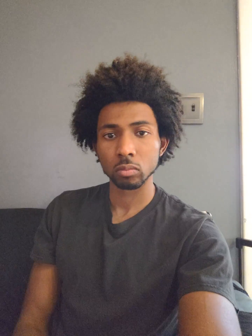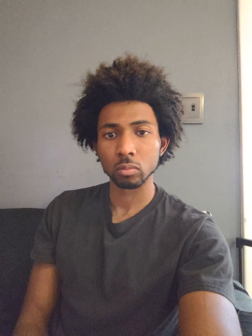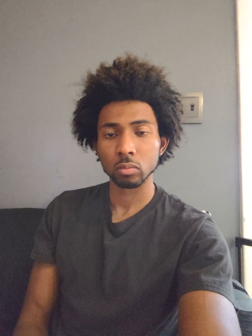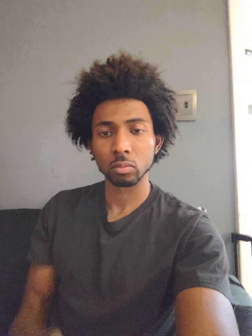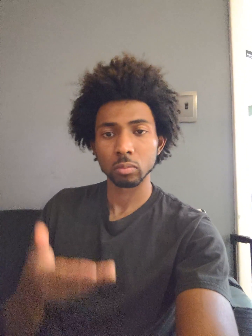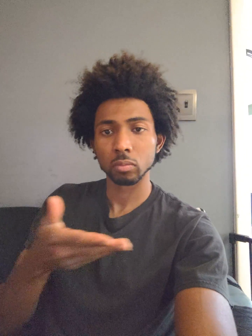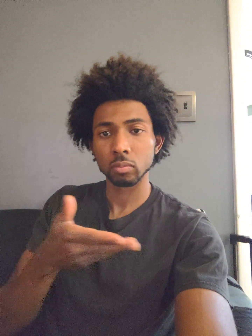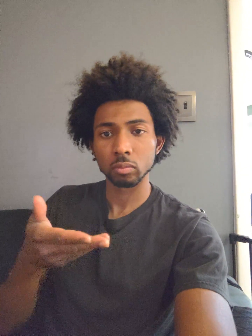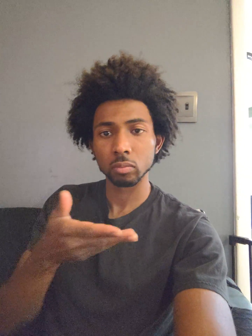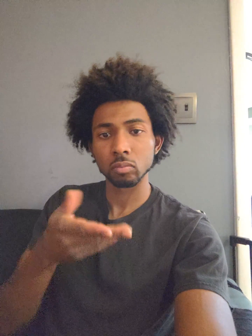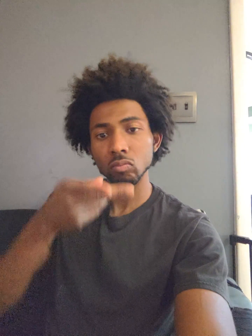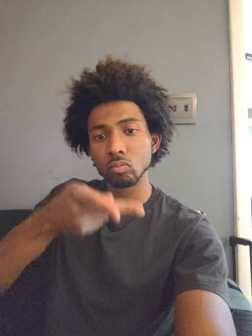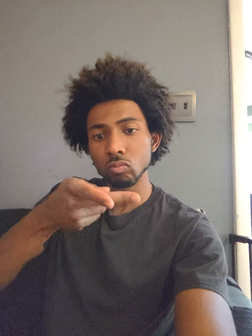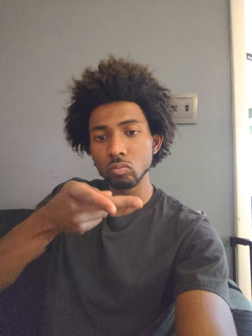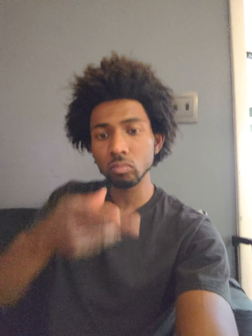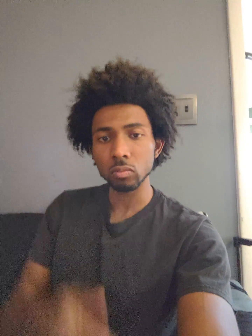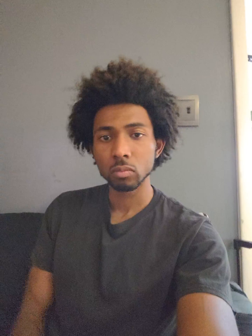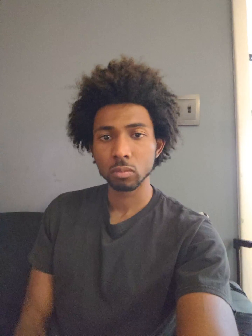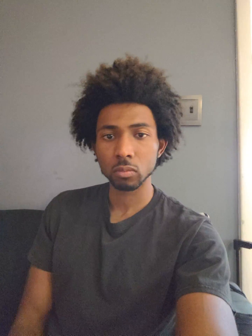babysitter